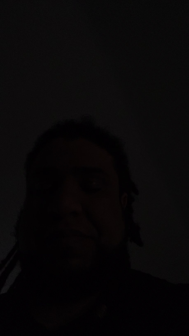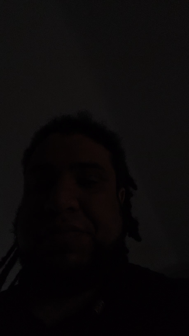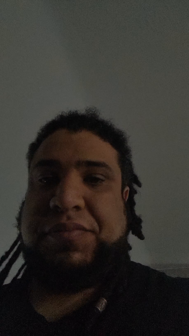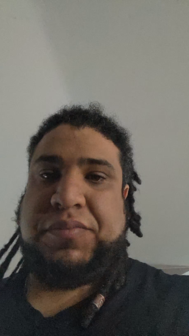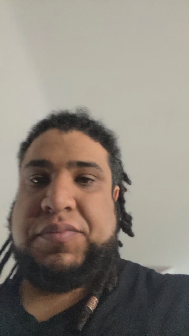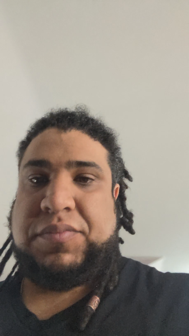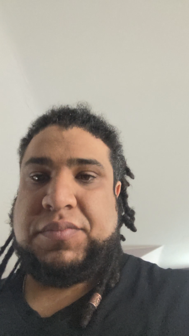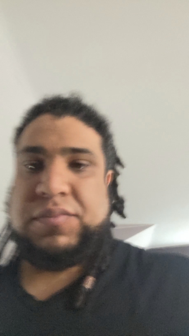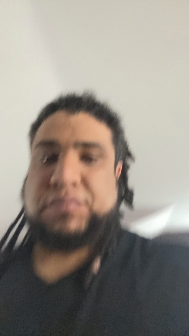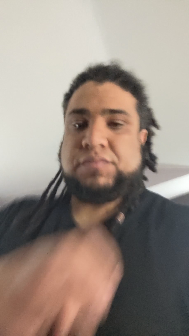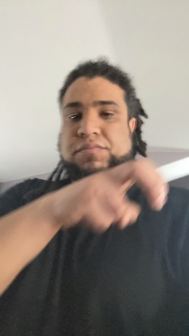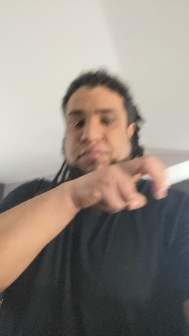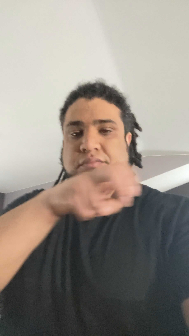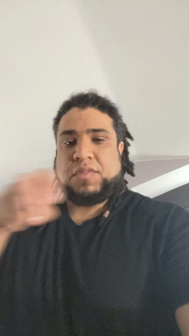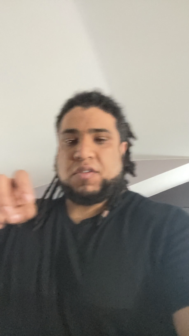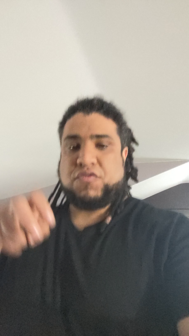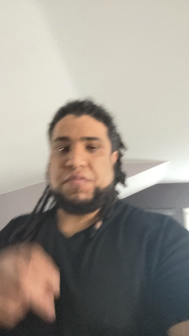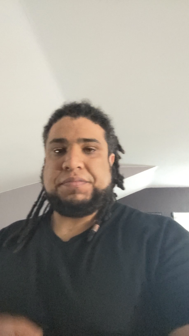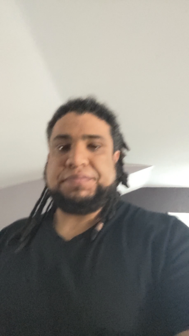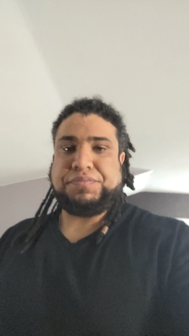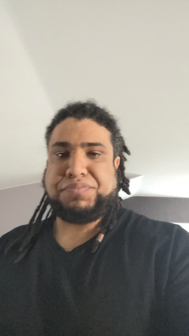couch